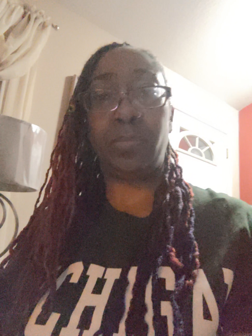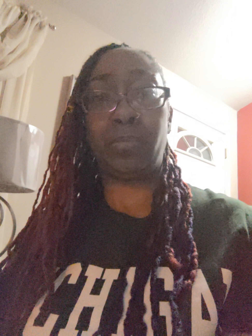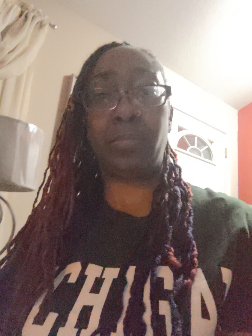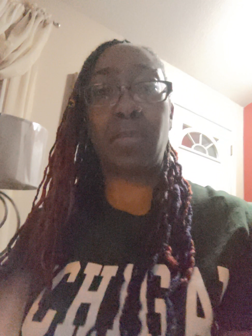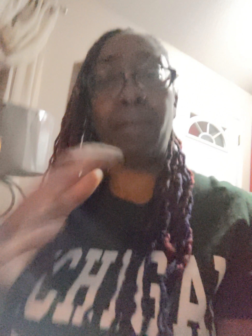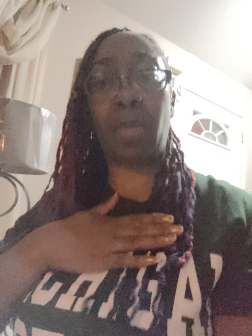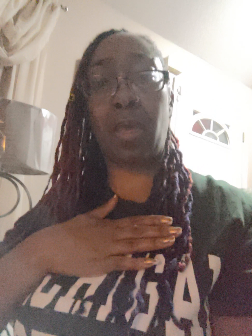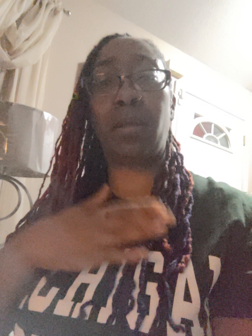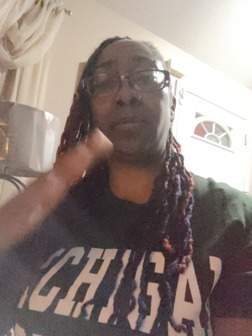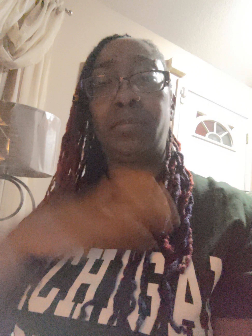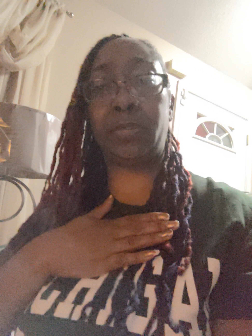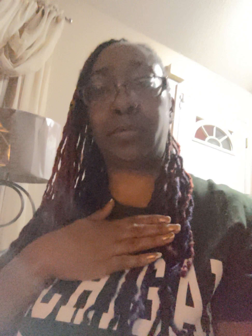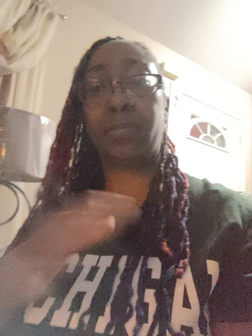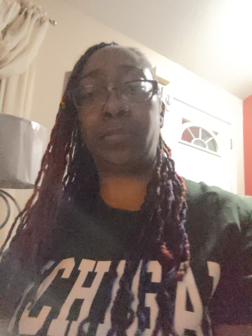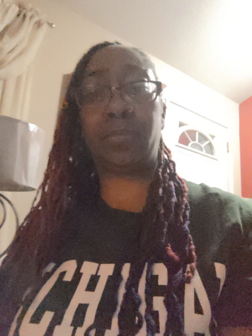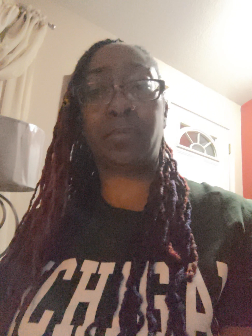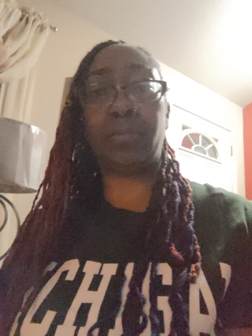my